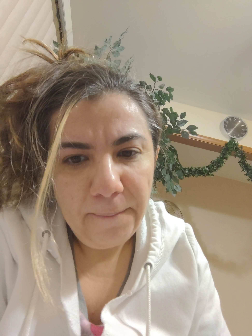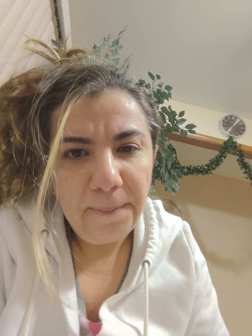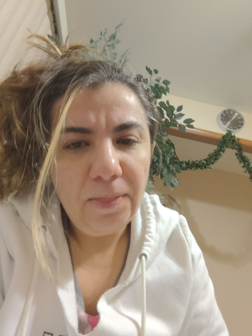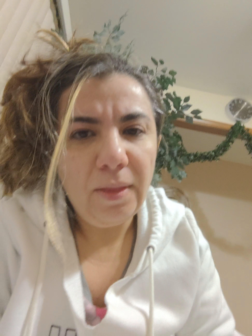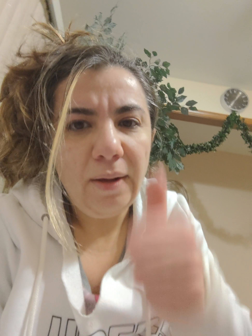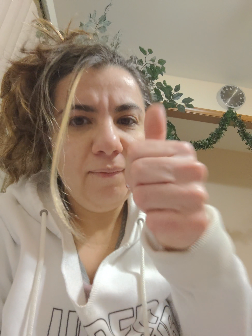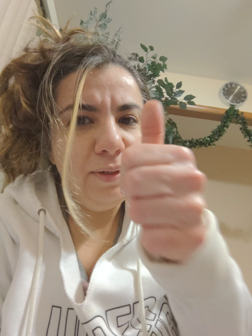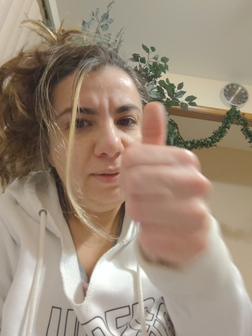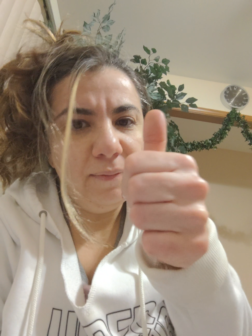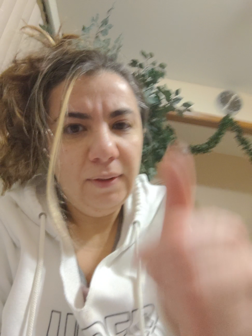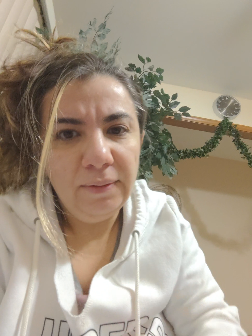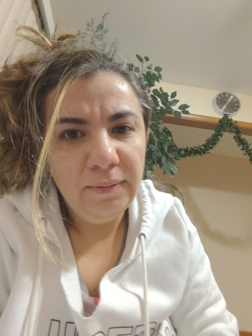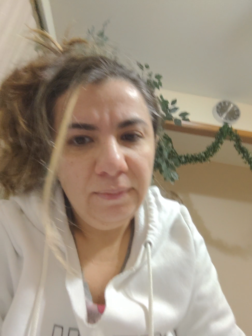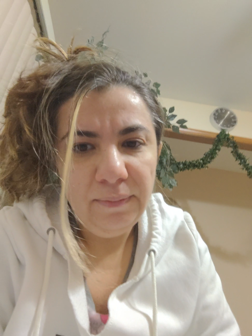yourself